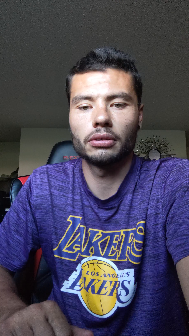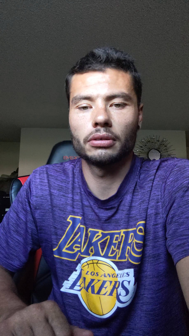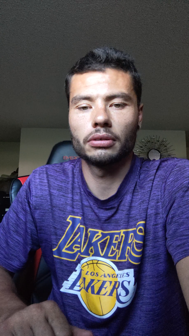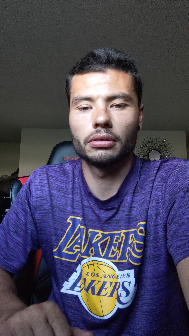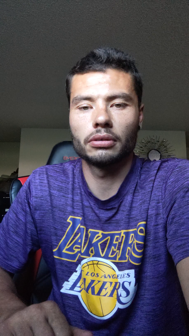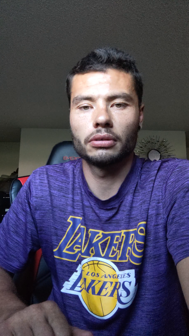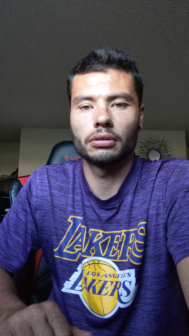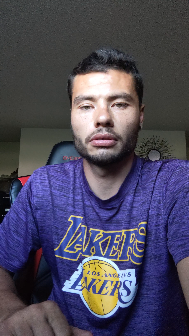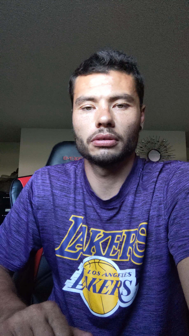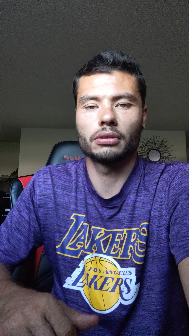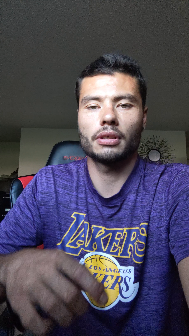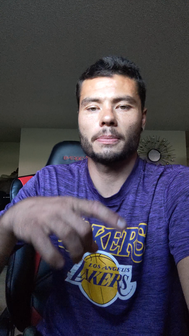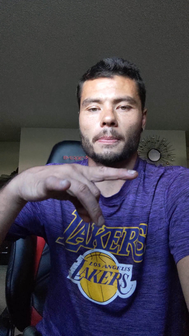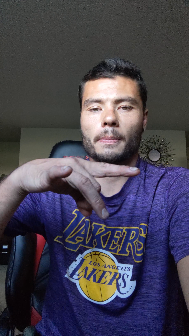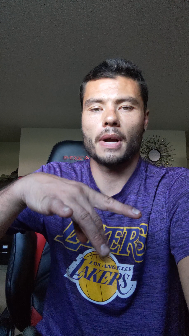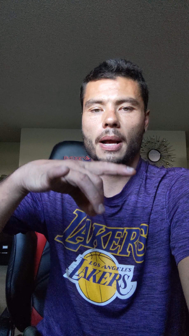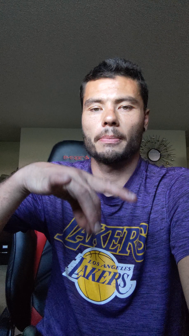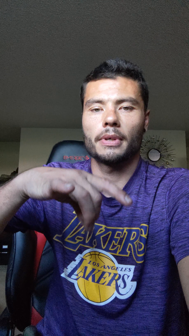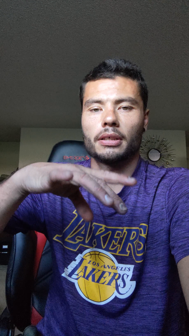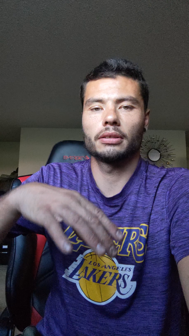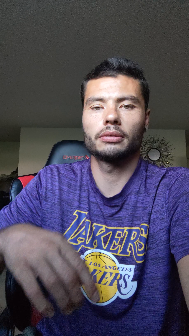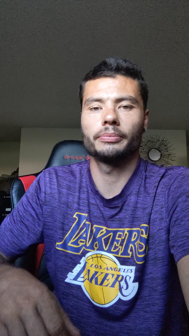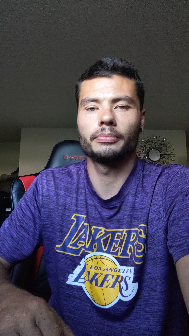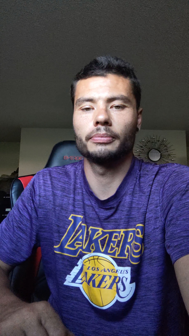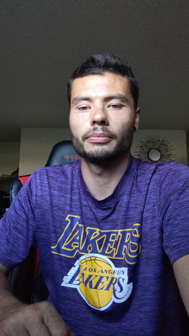pumpkin